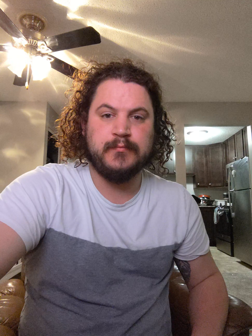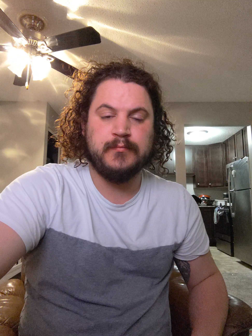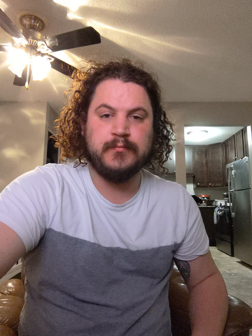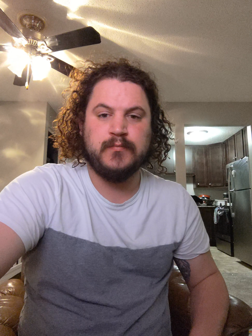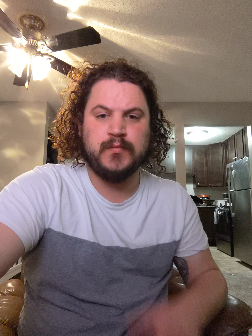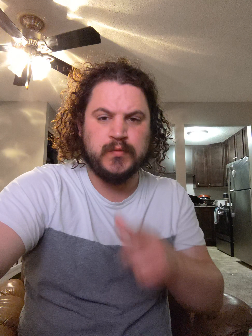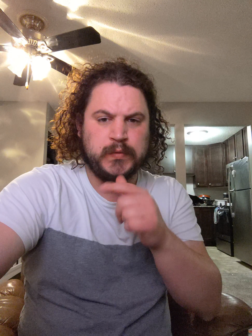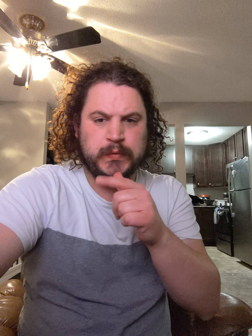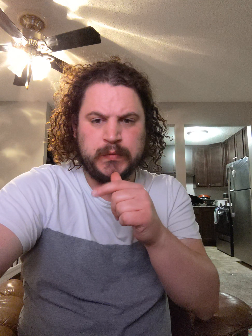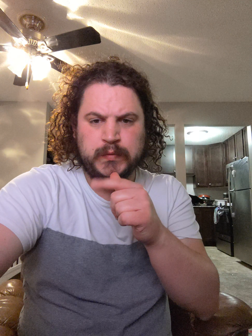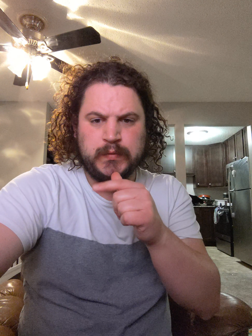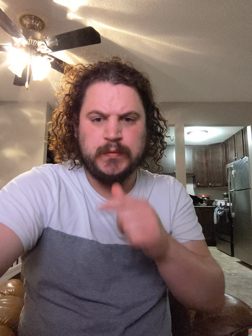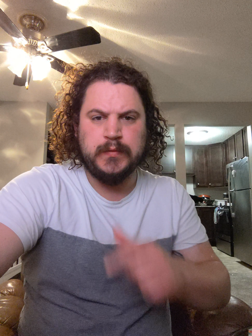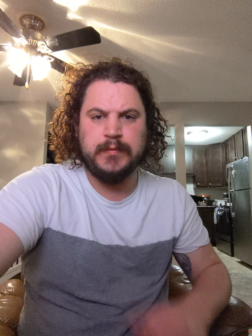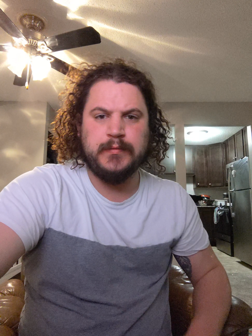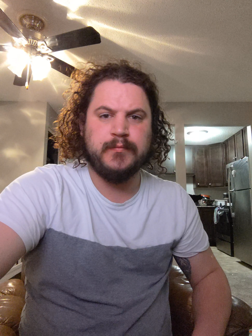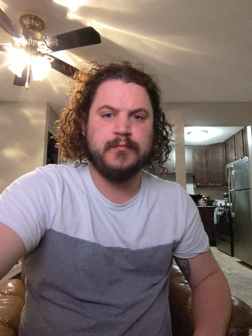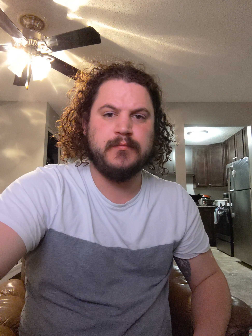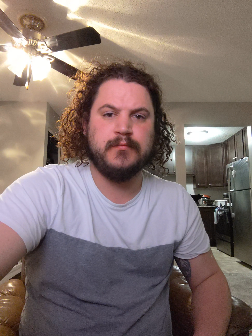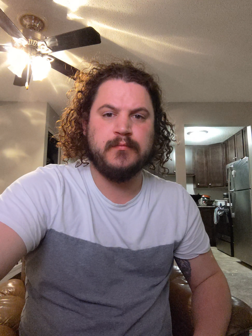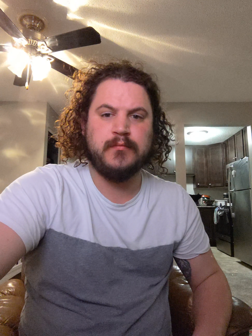who